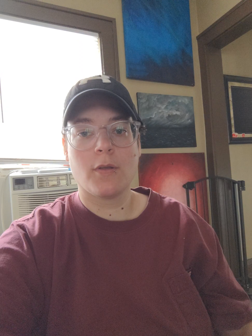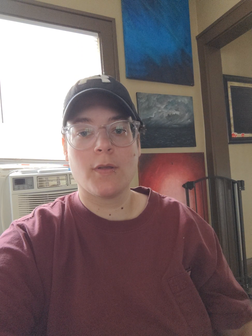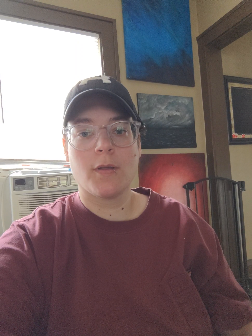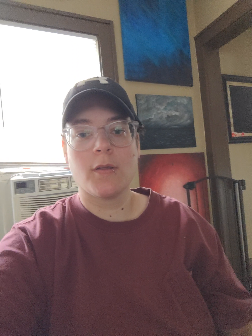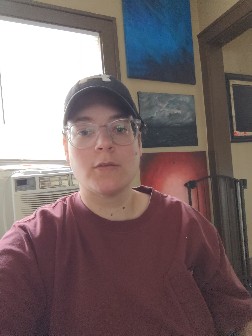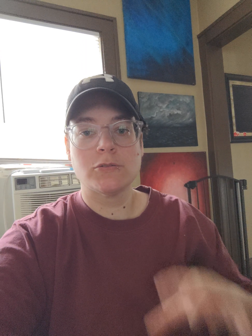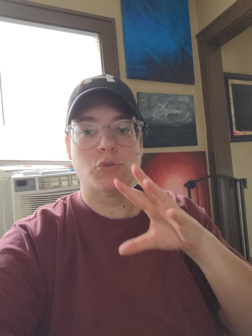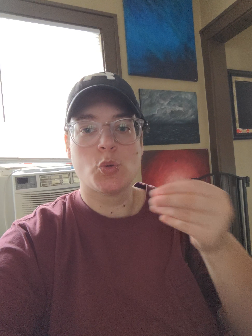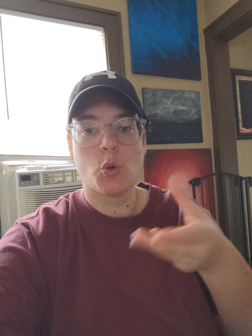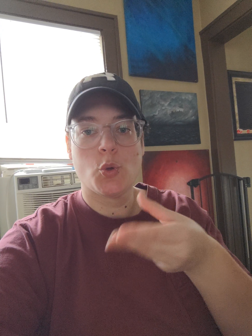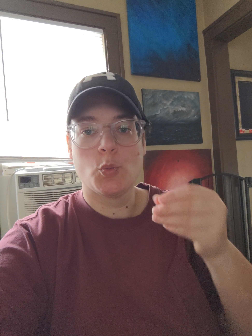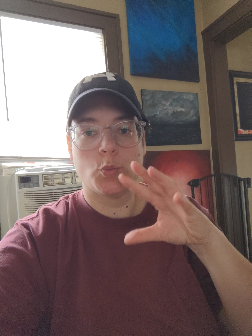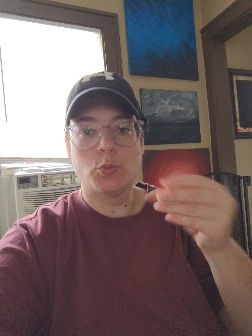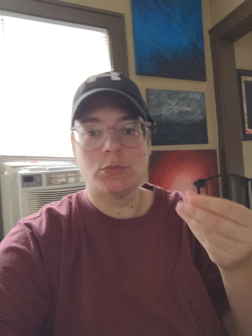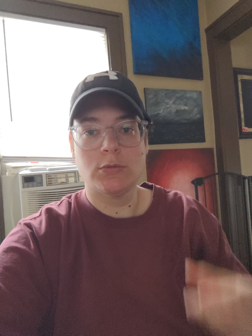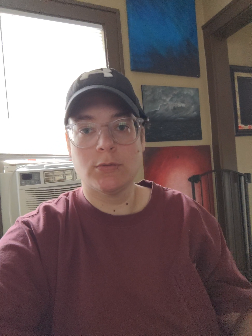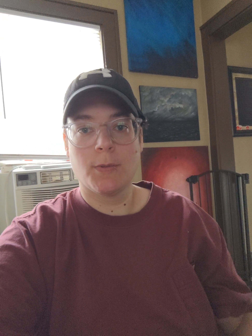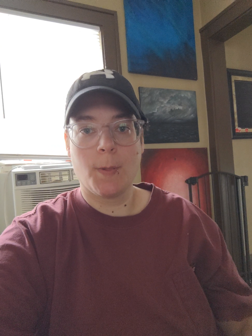story